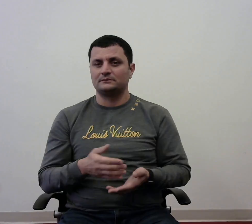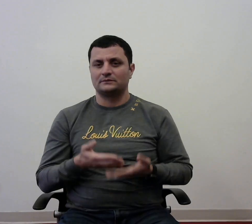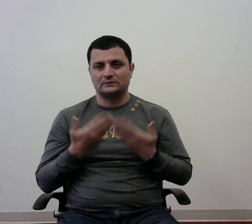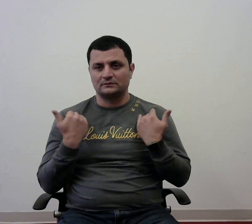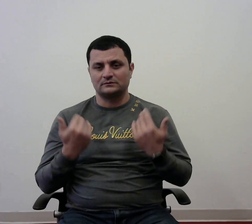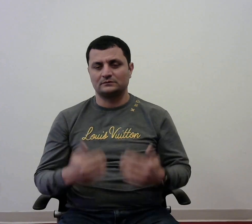yoxdur